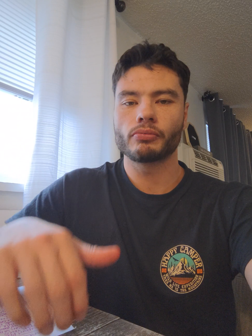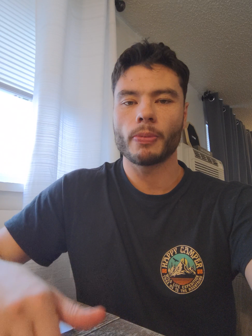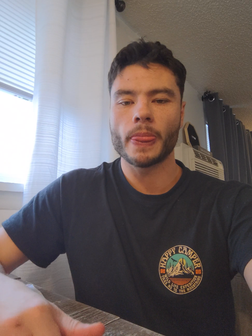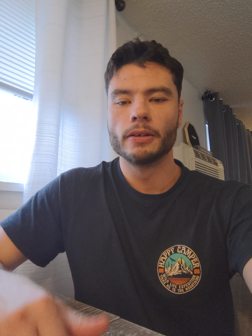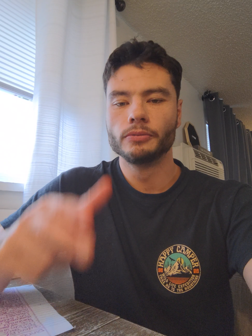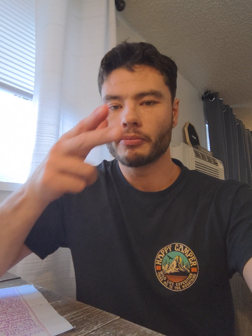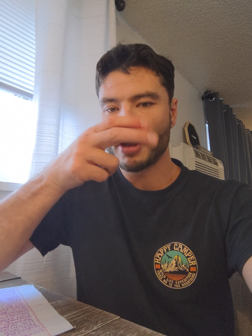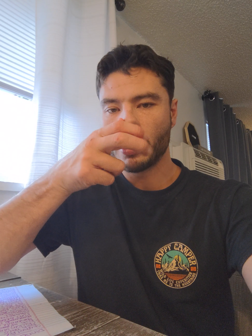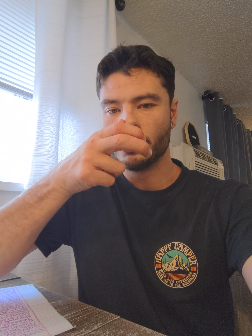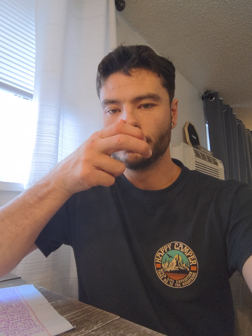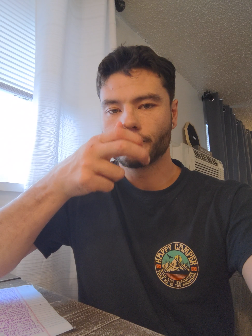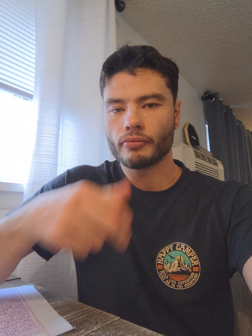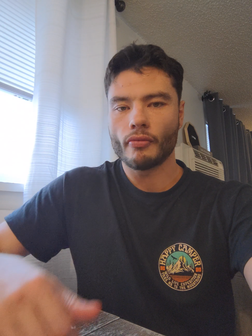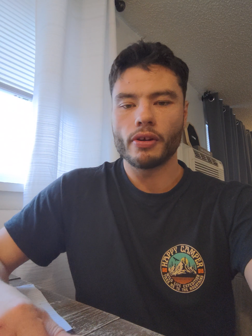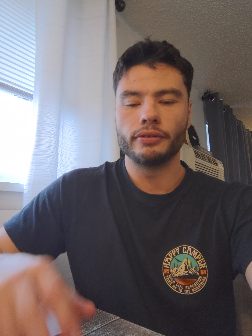bug